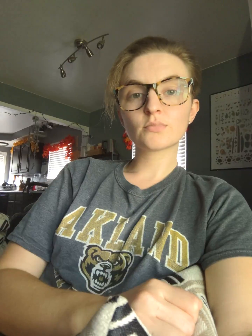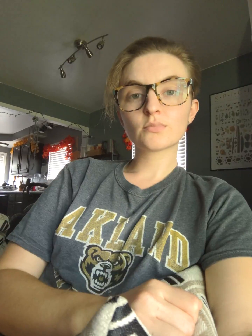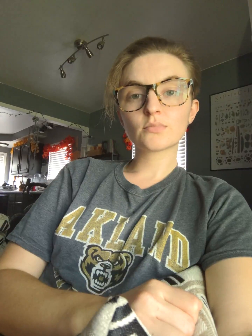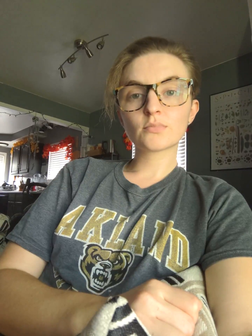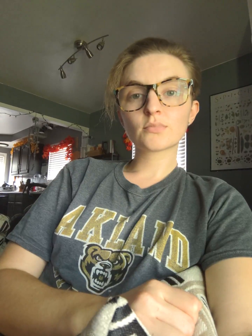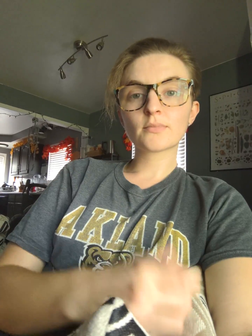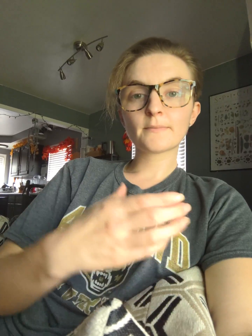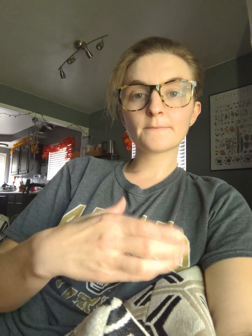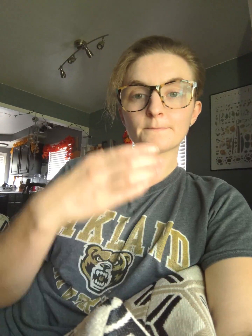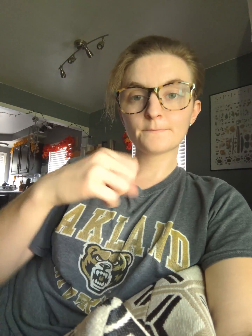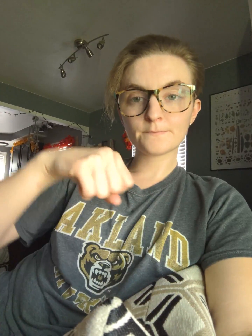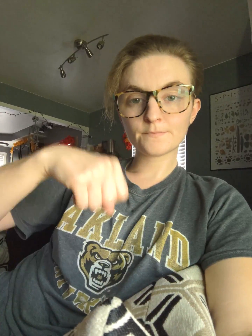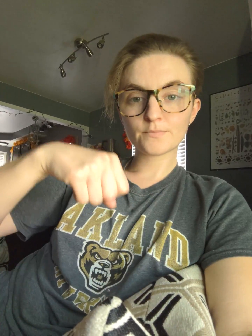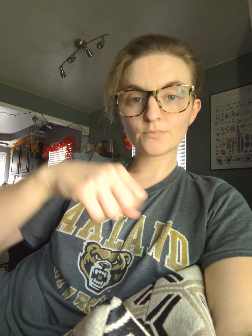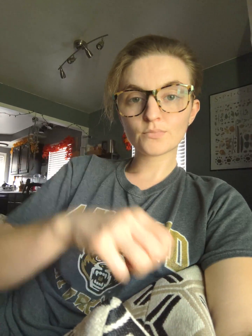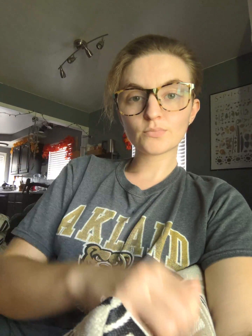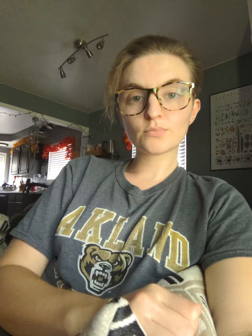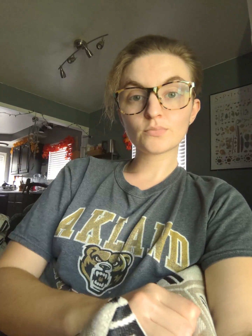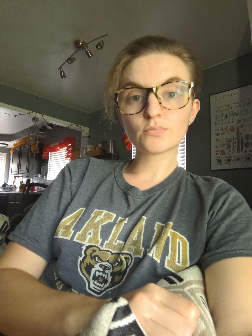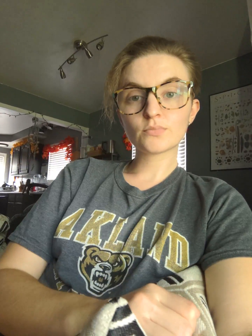bucket